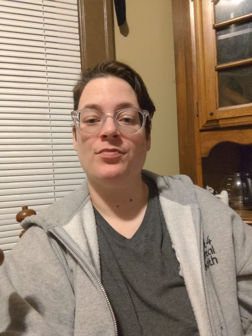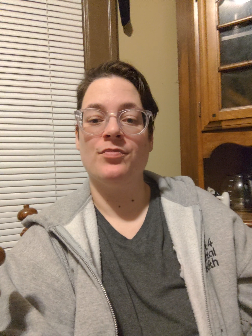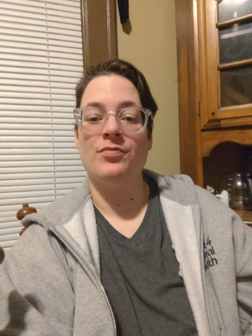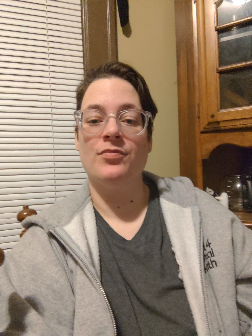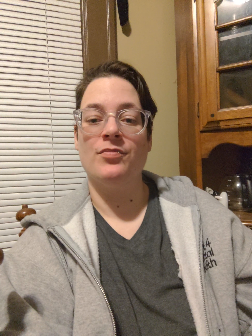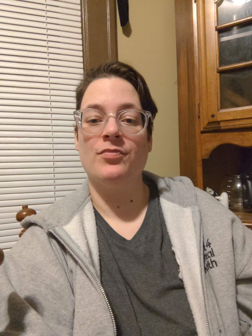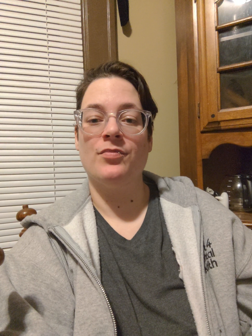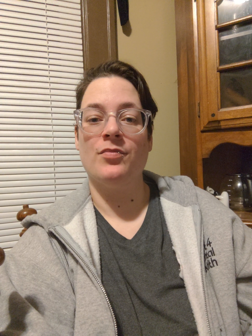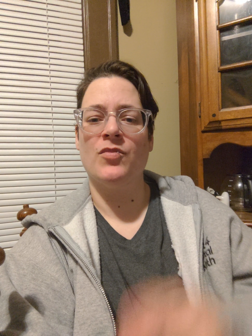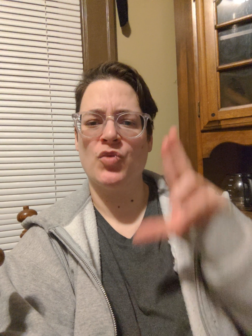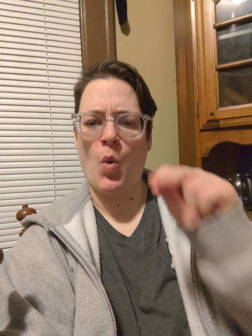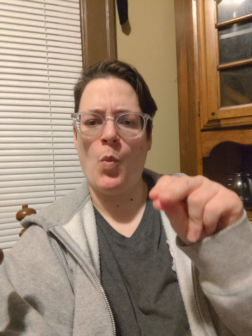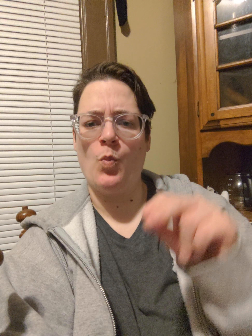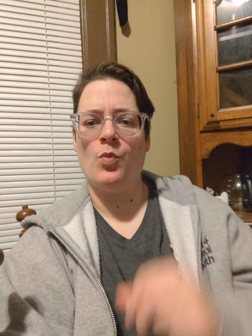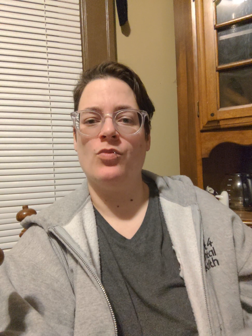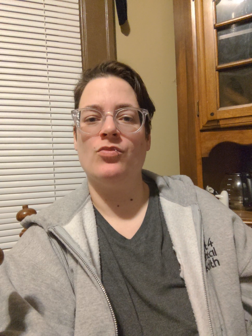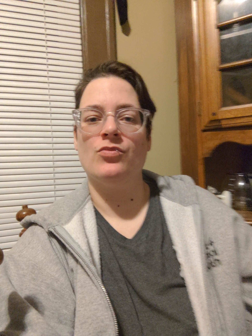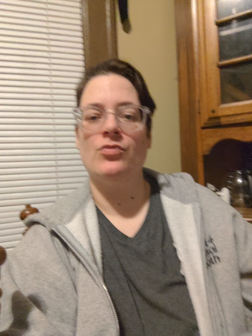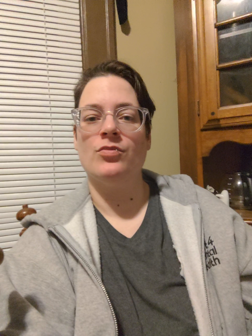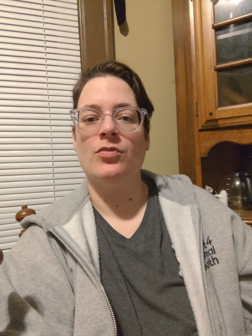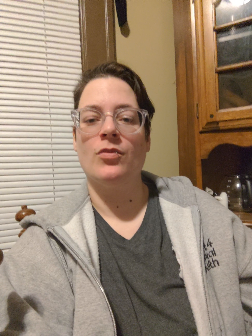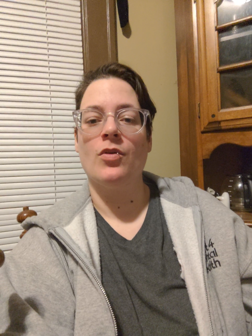no